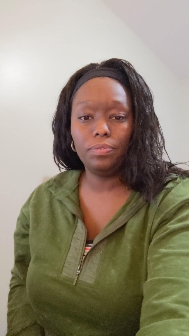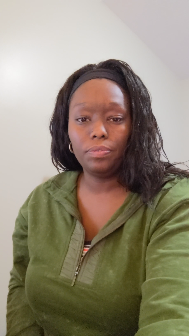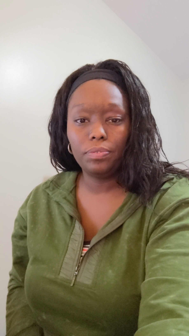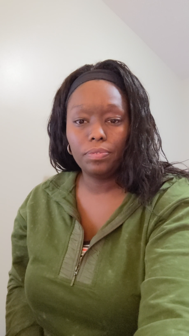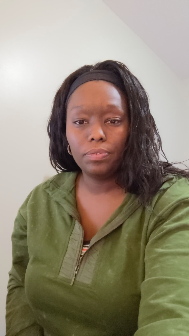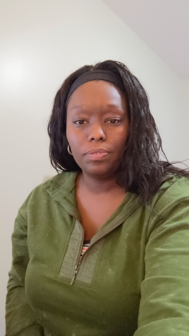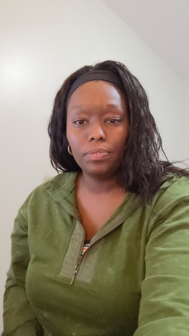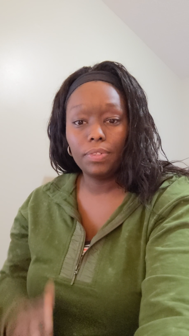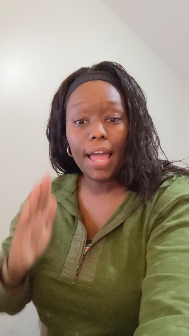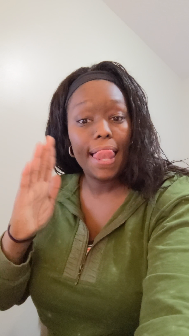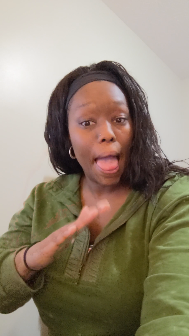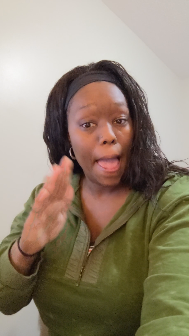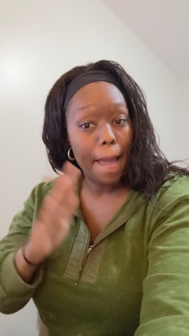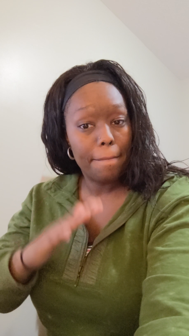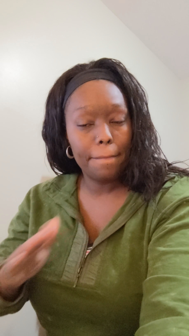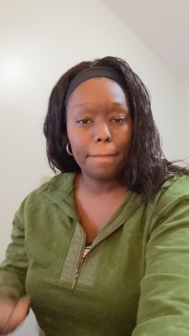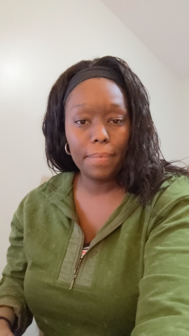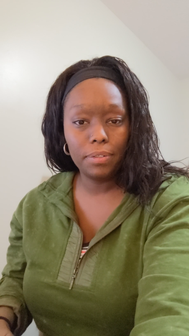clap